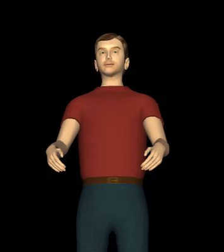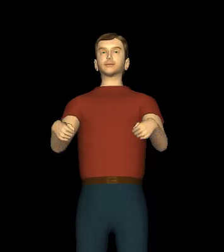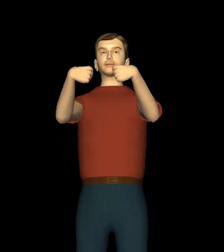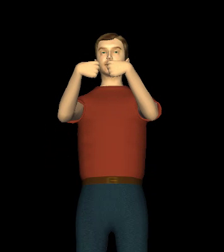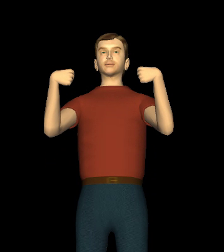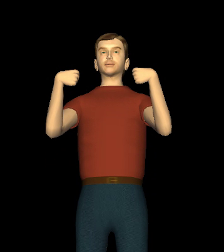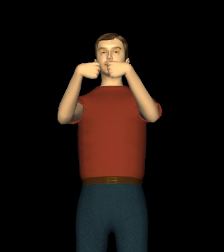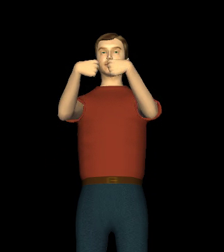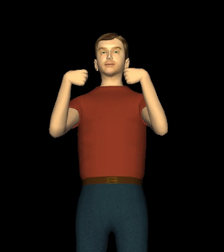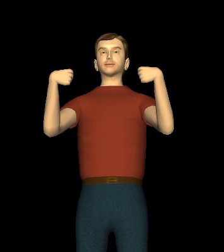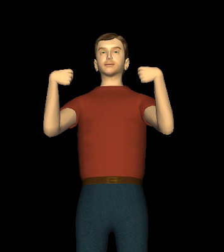خزانة